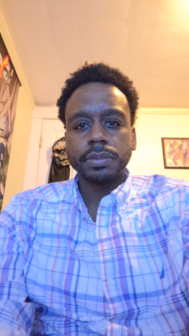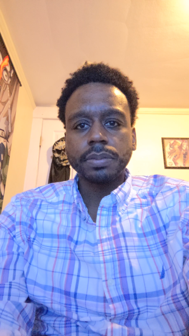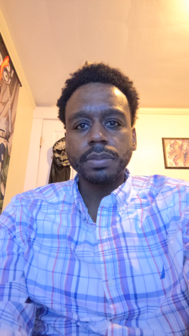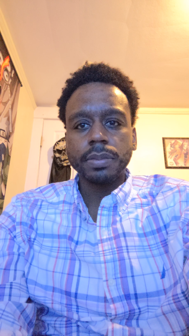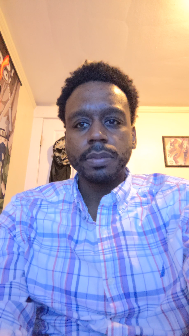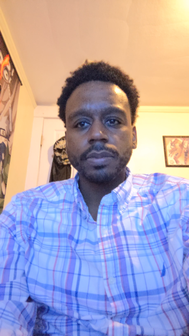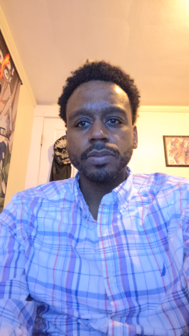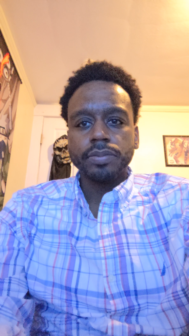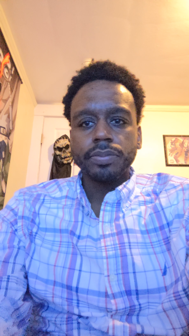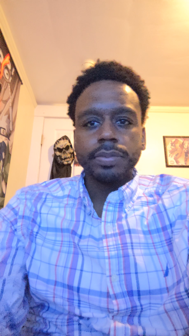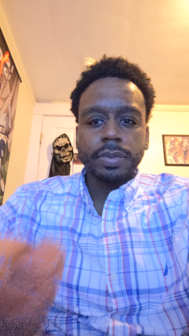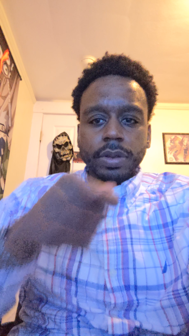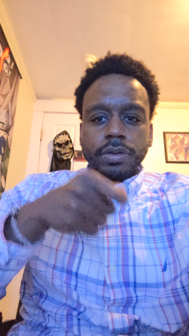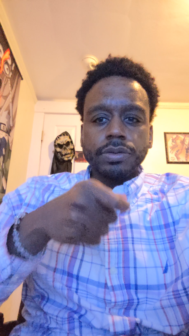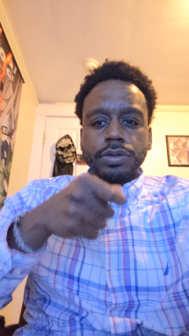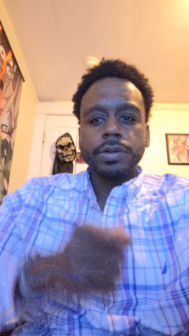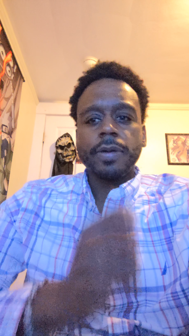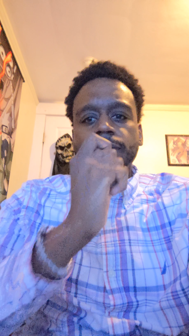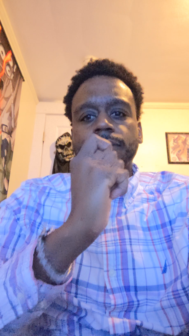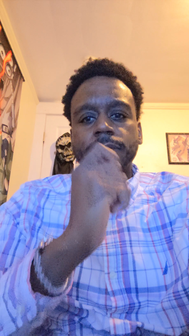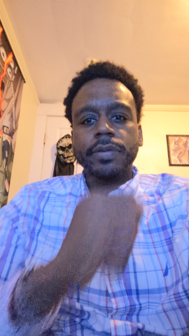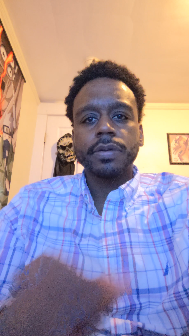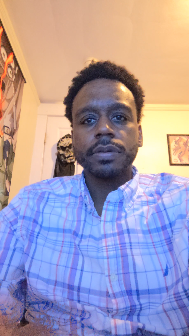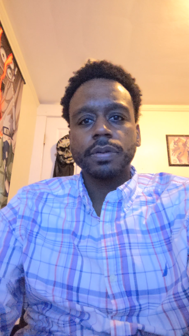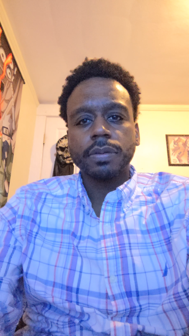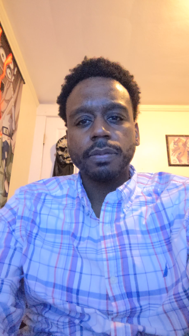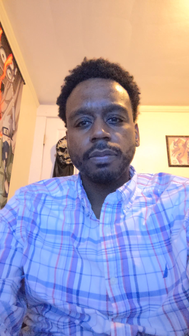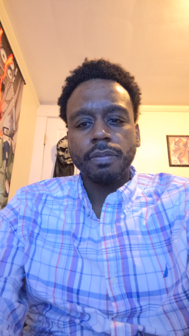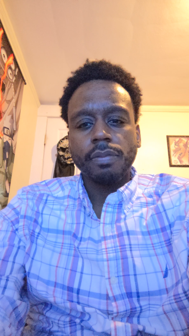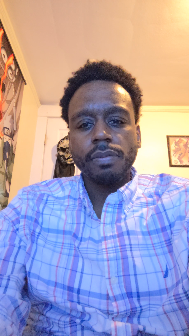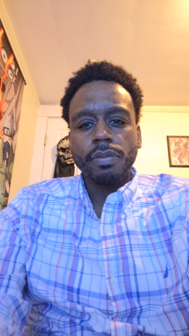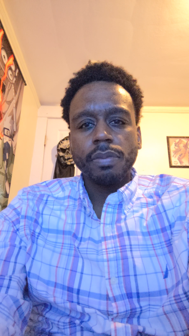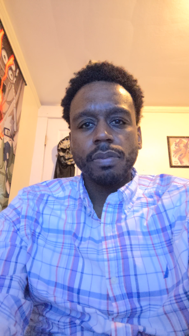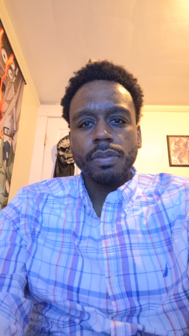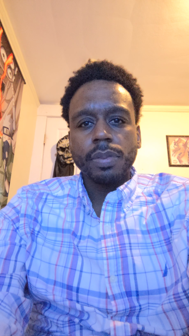shovel